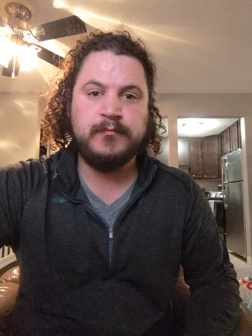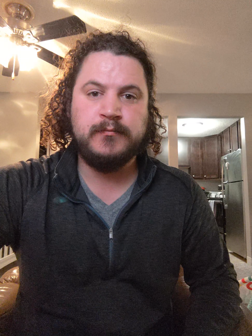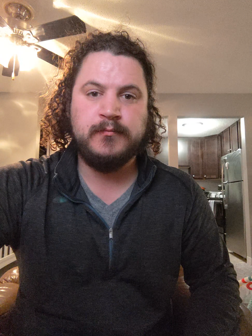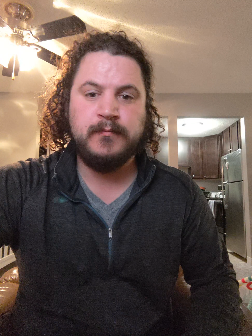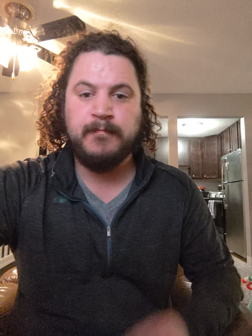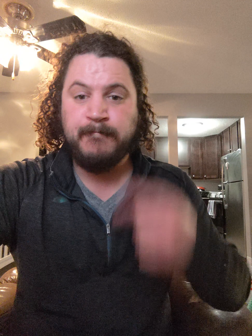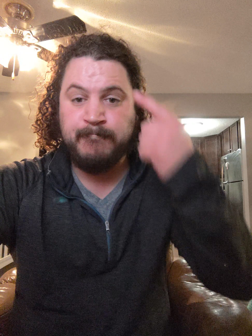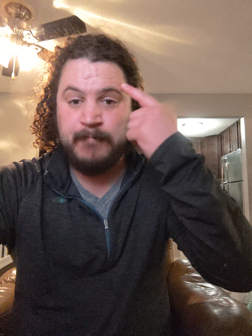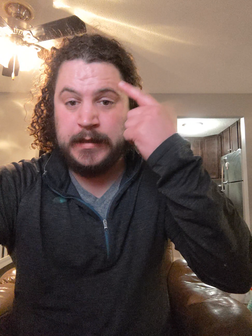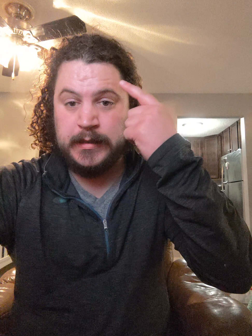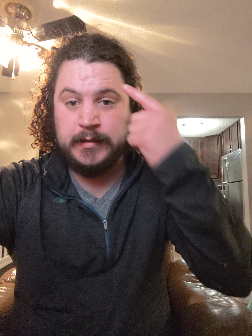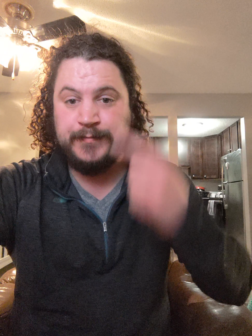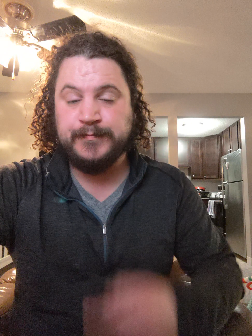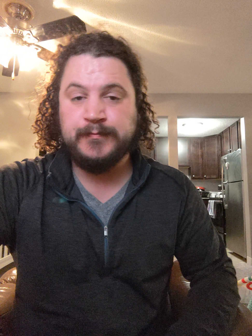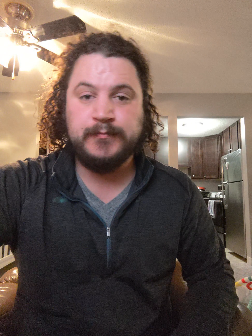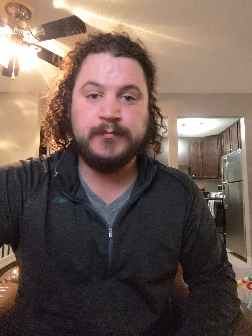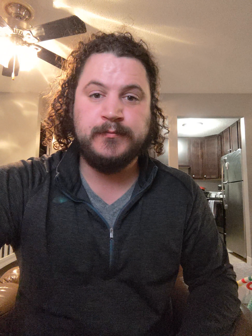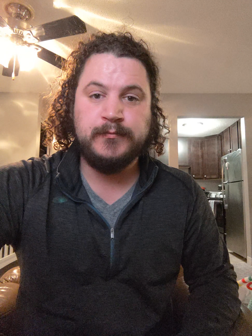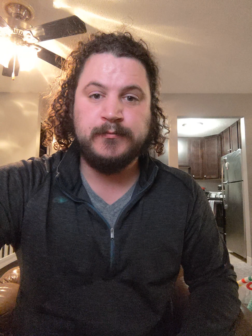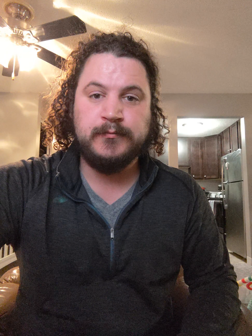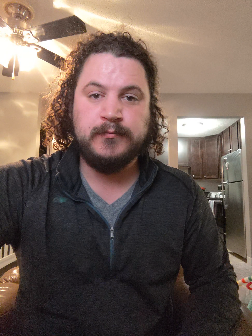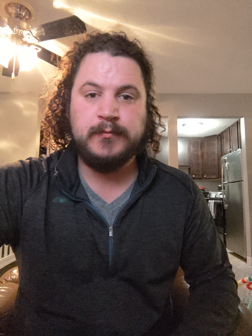penny